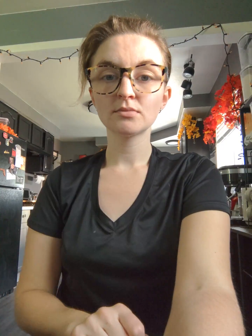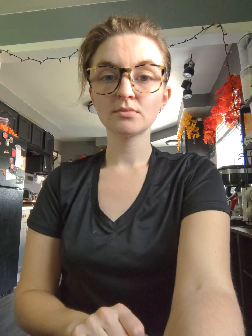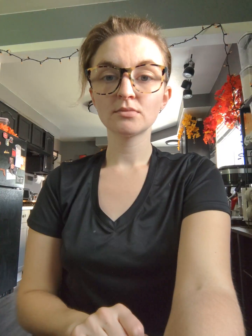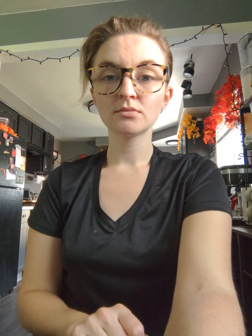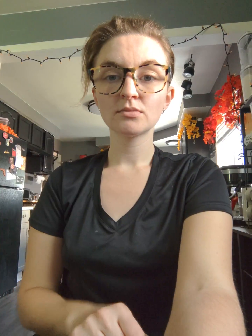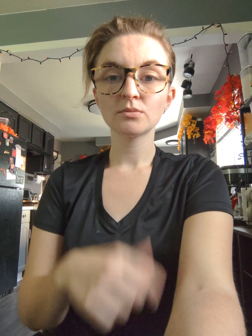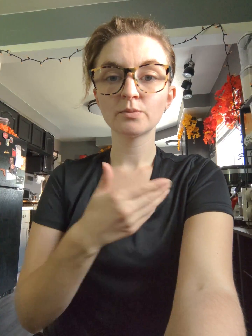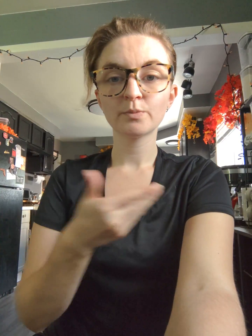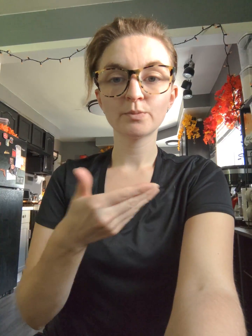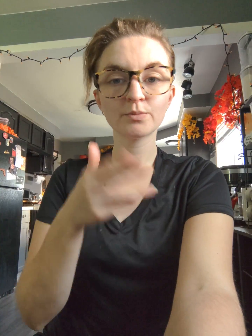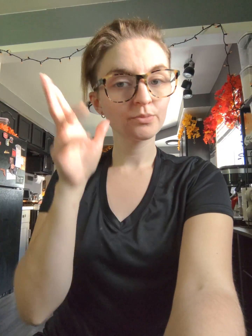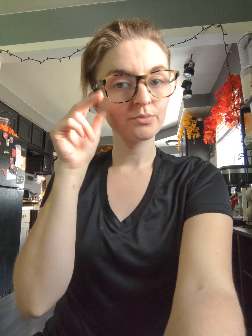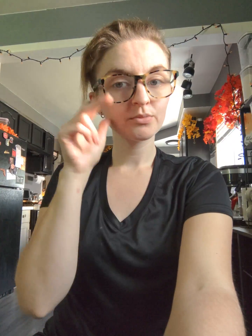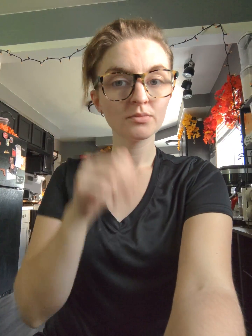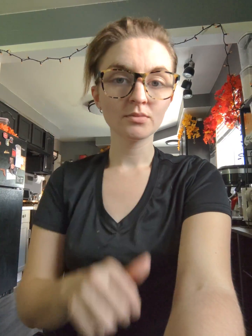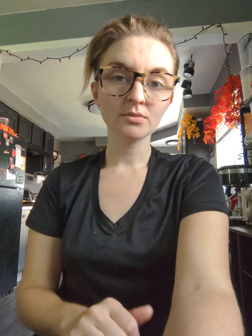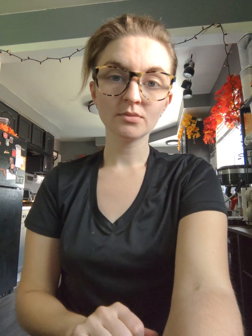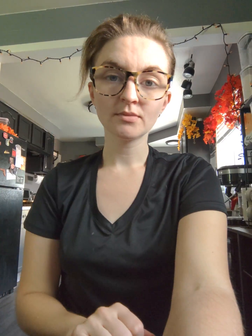pony